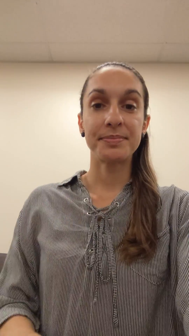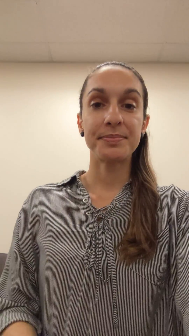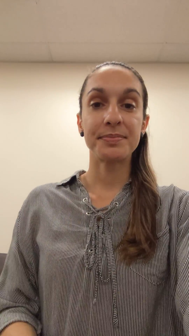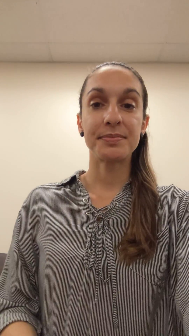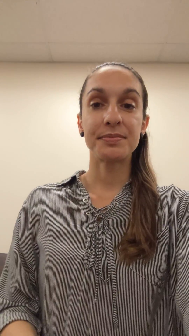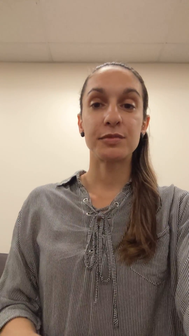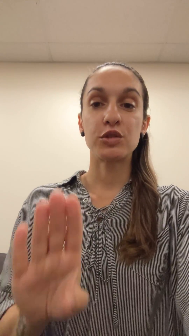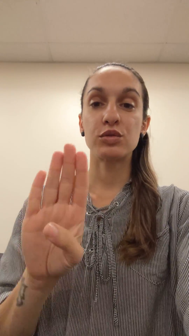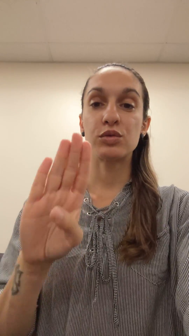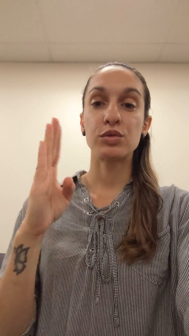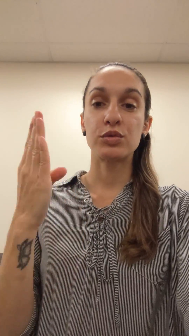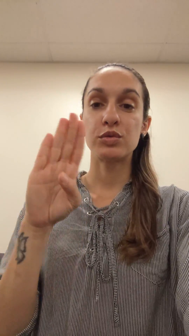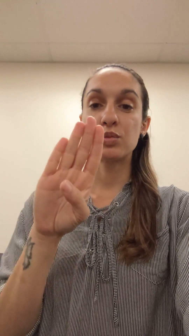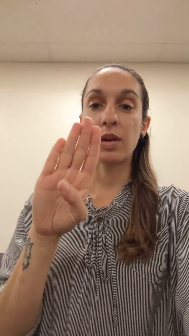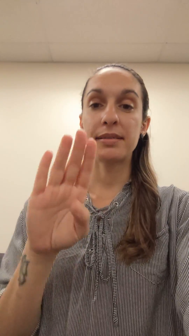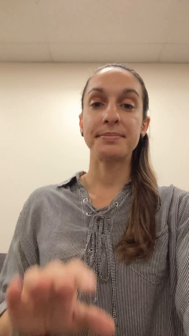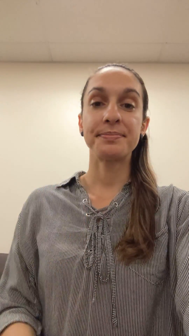door